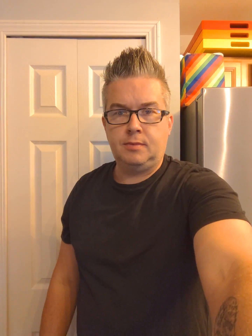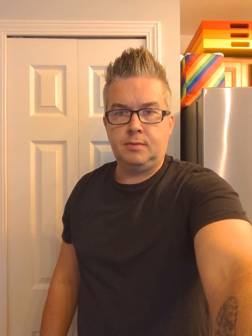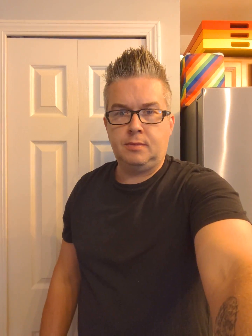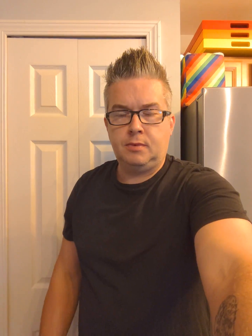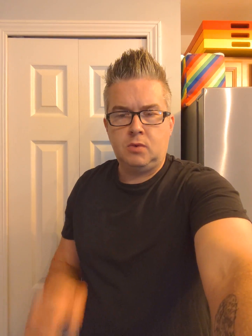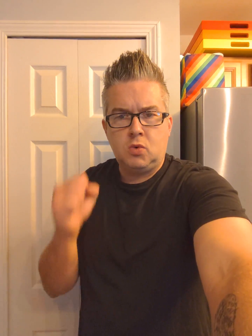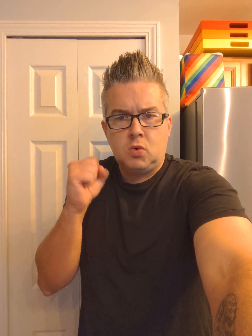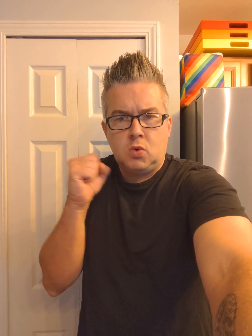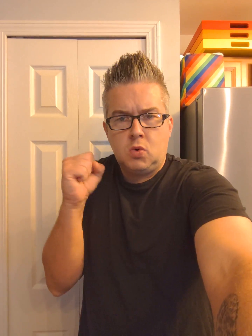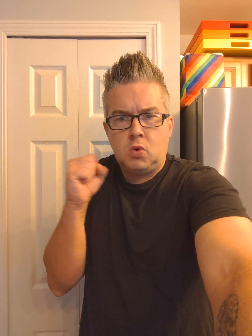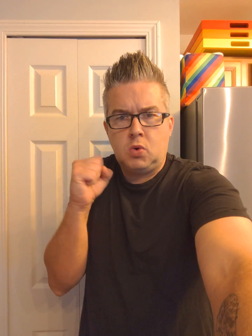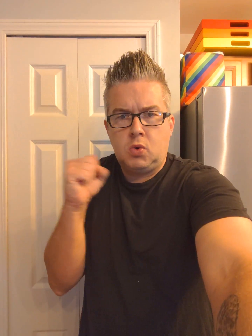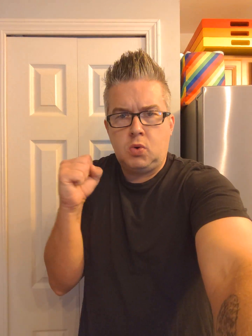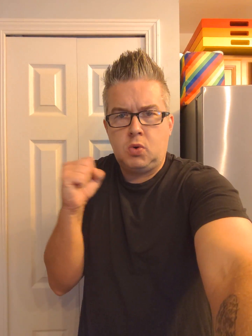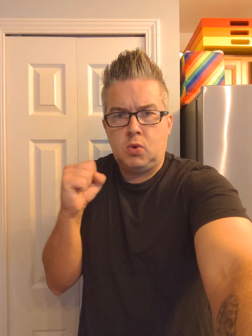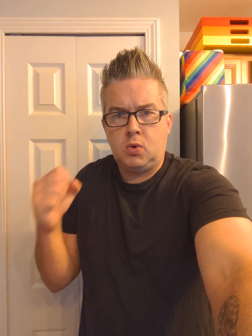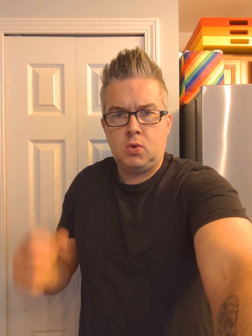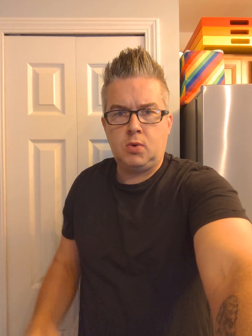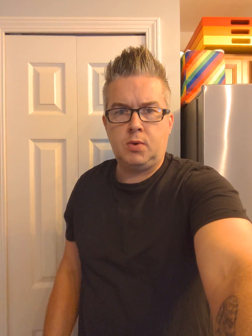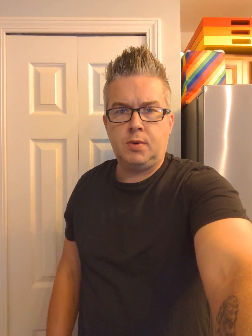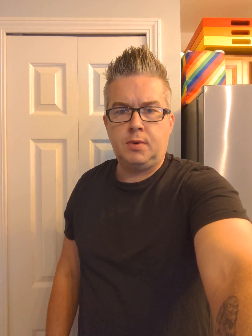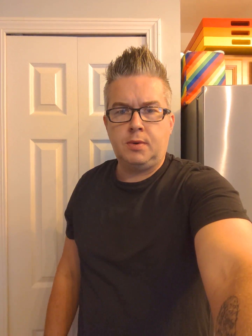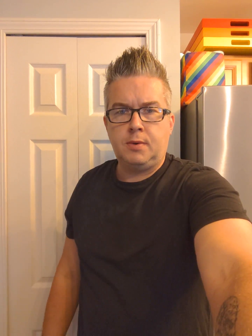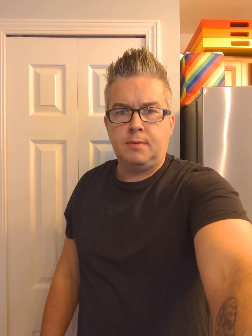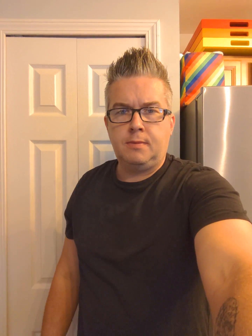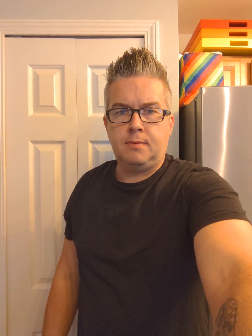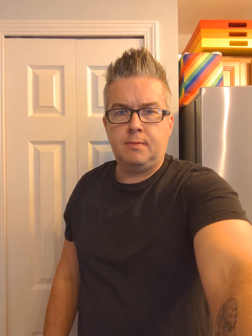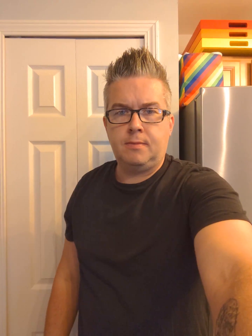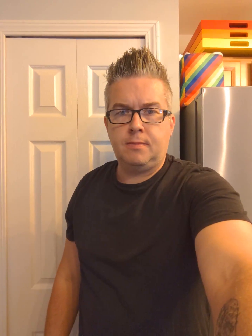cold